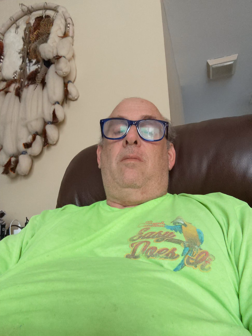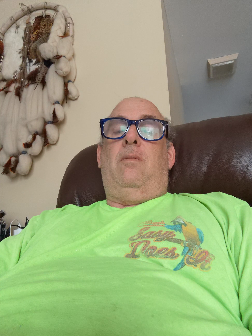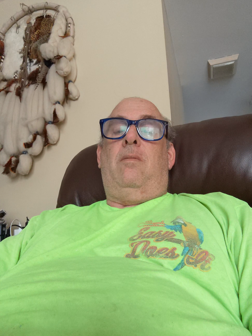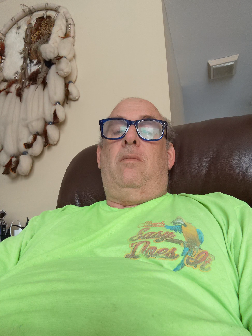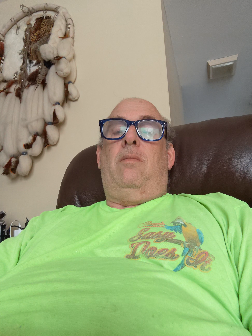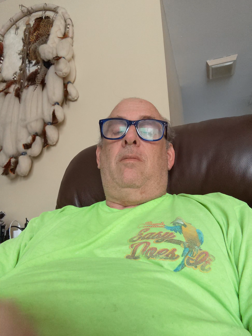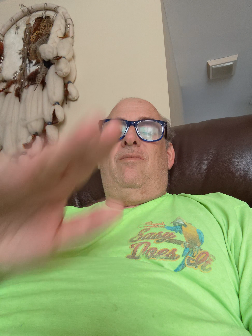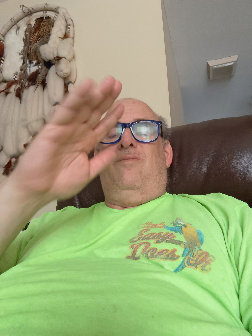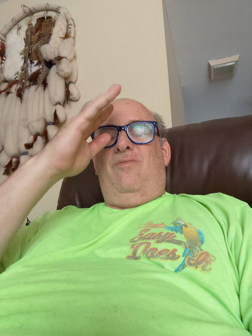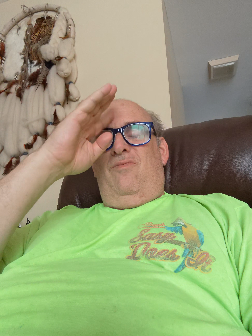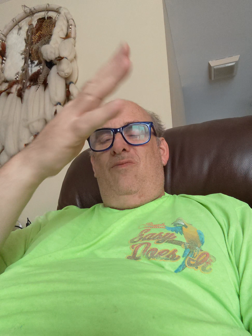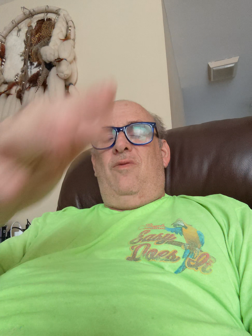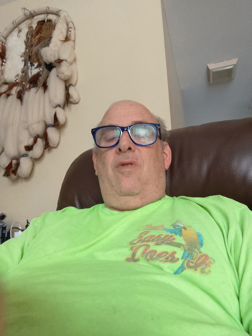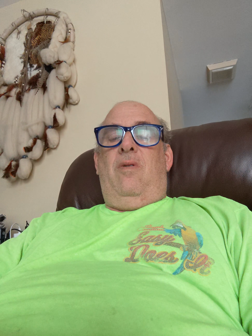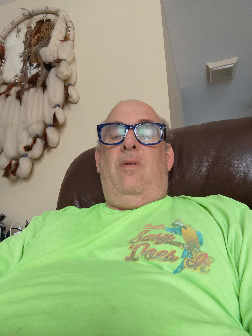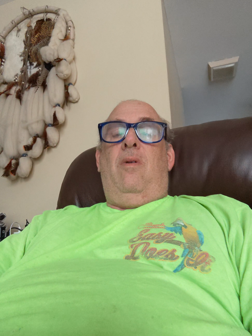pretend